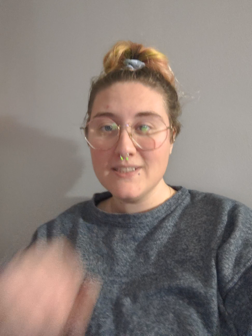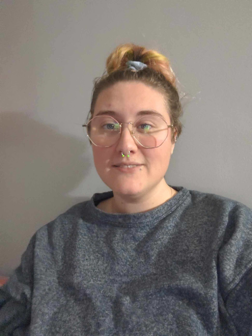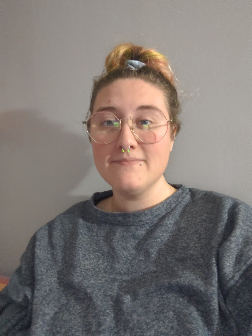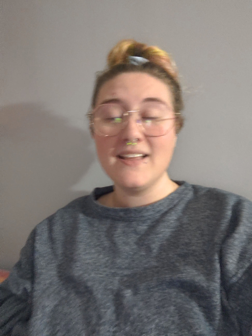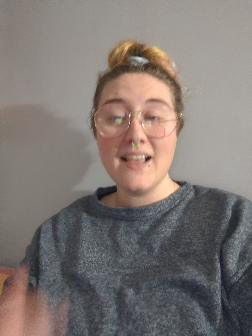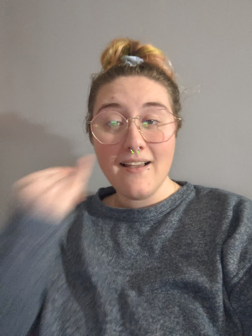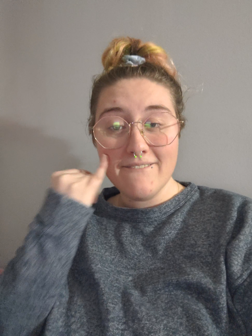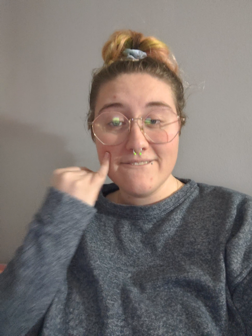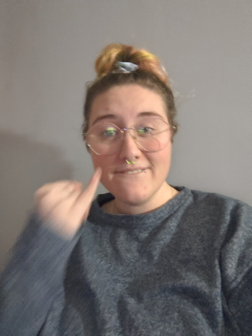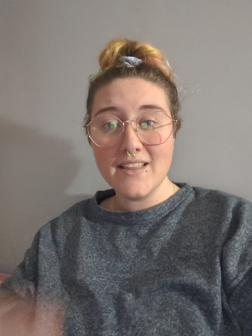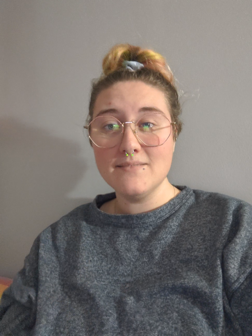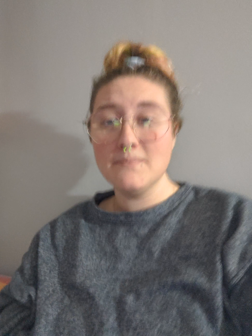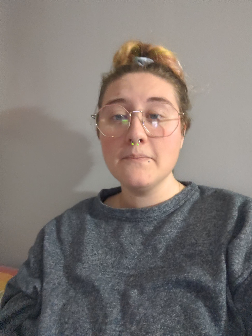if